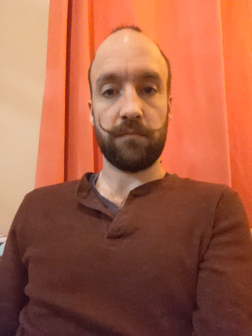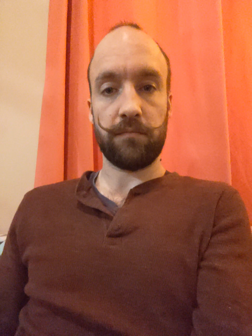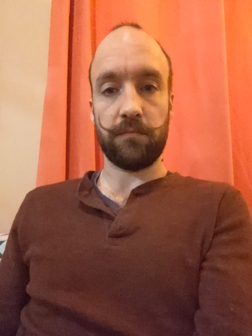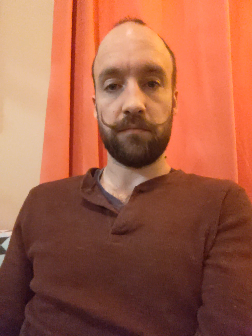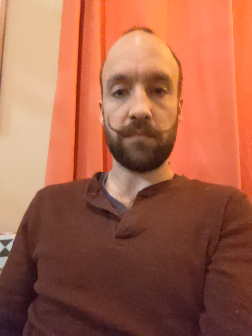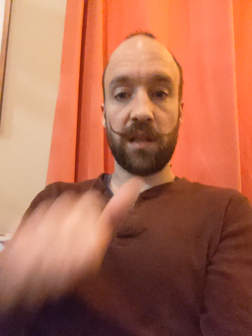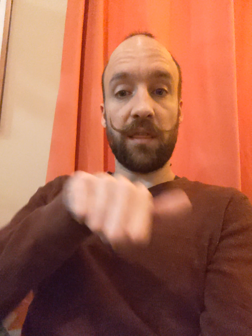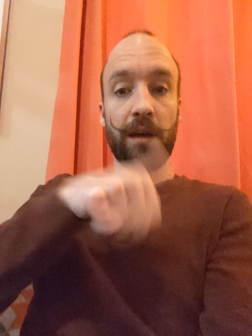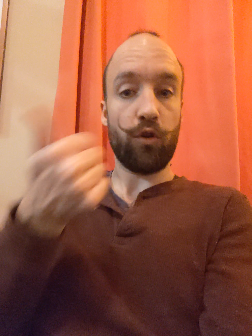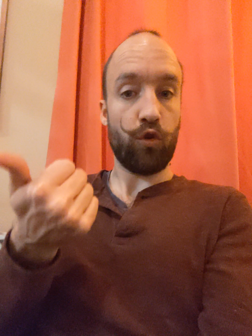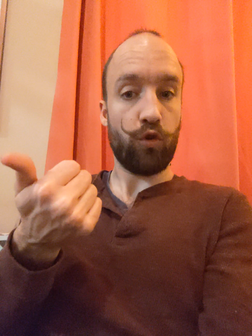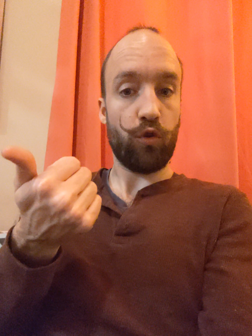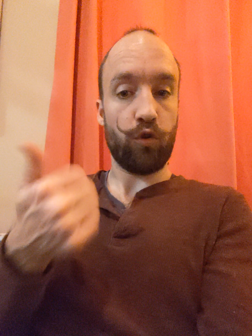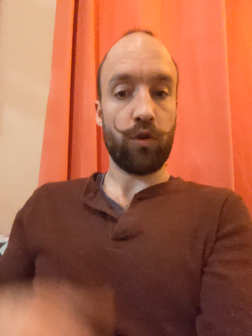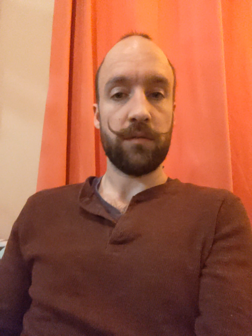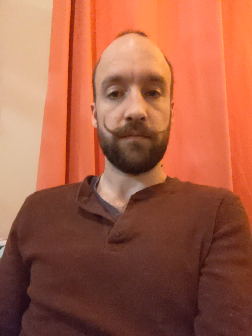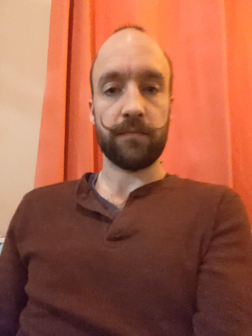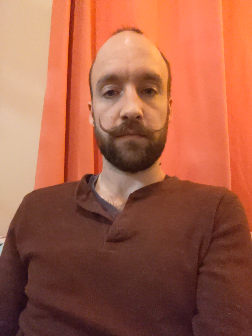another